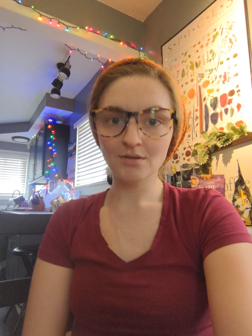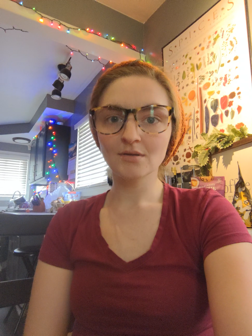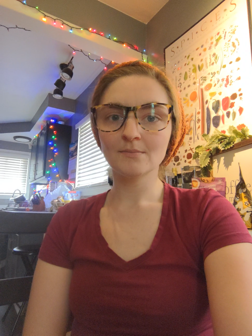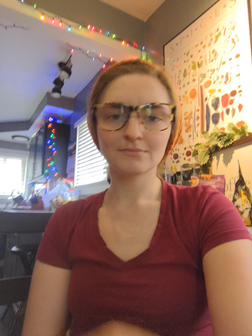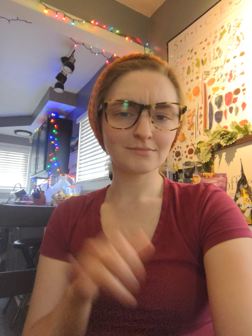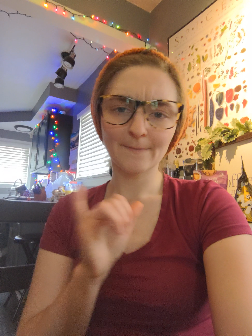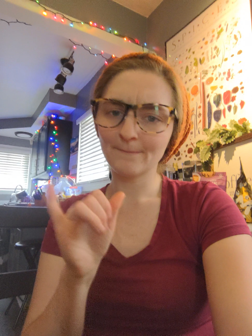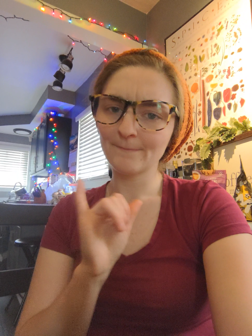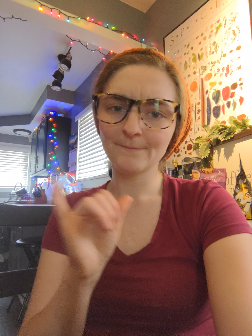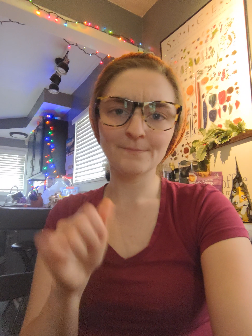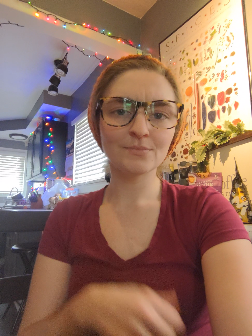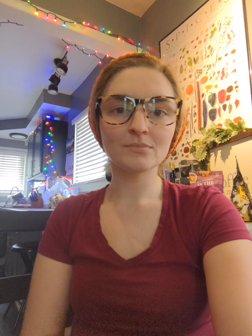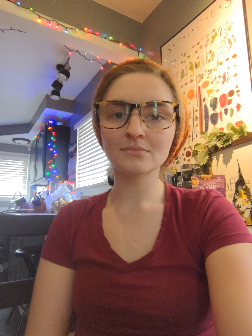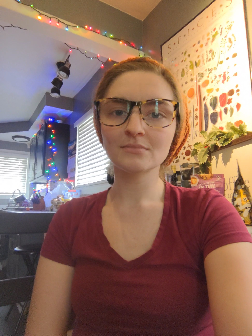same